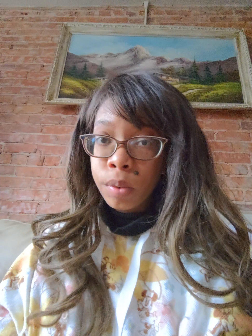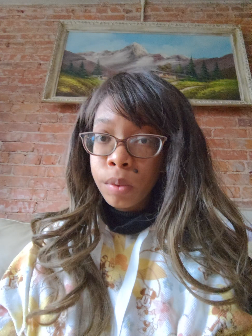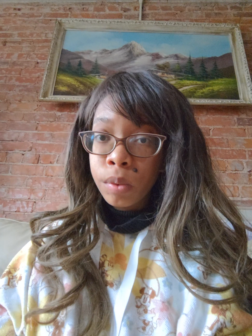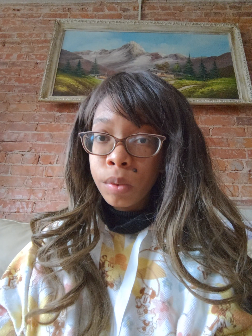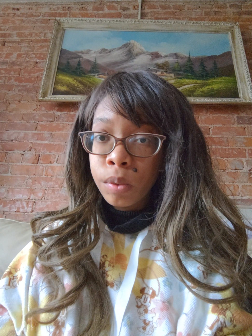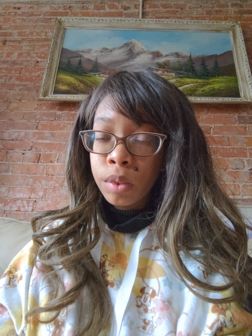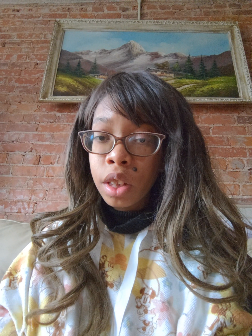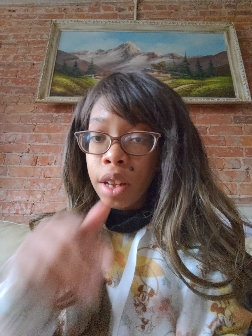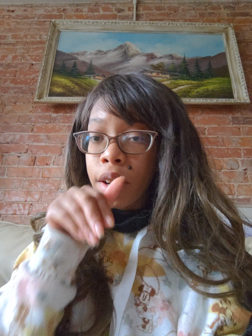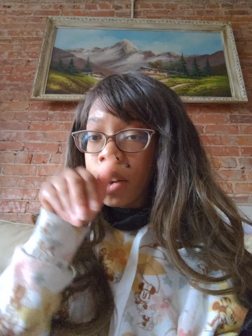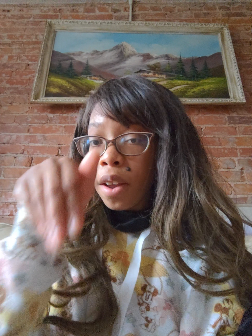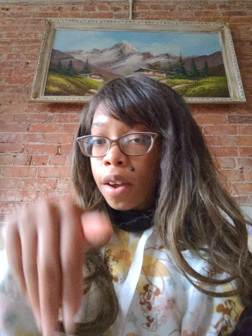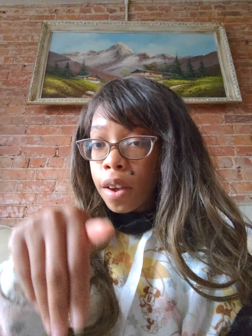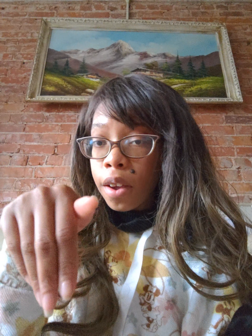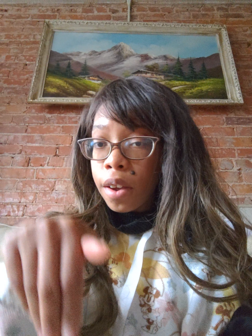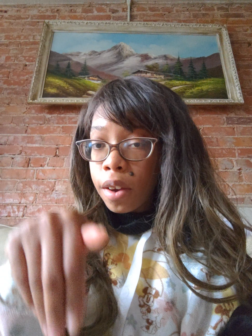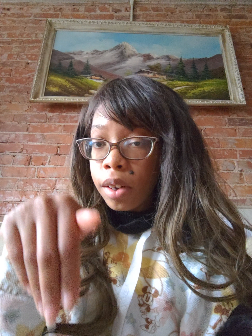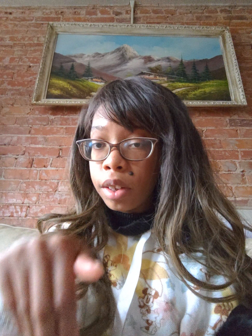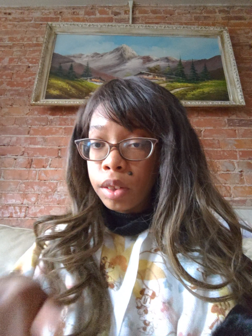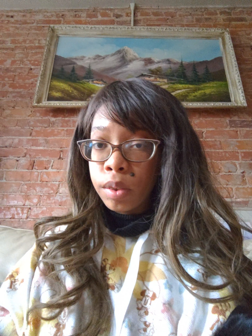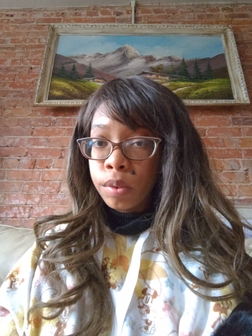night